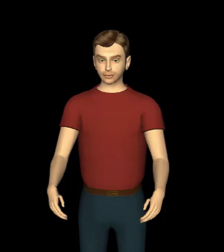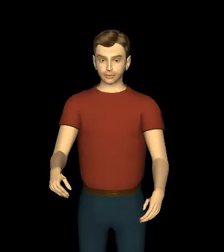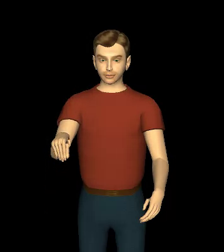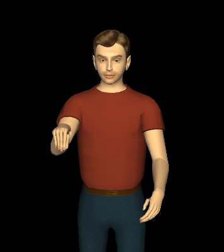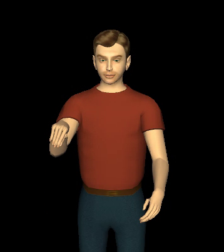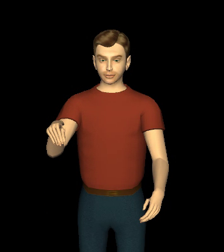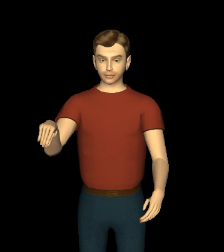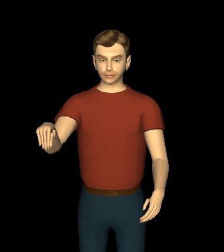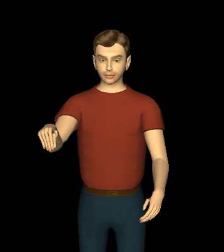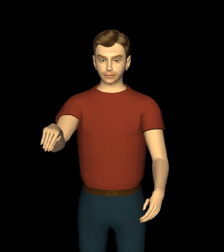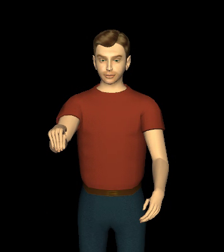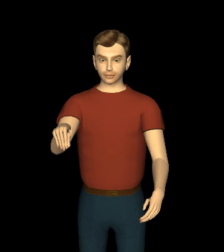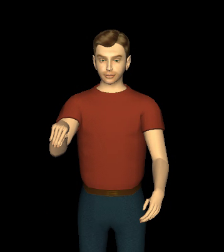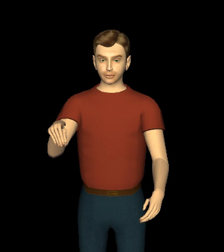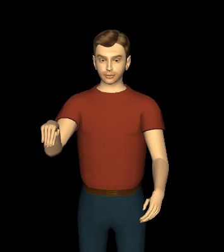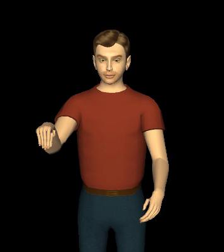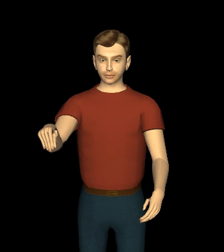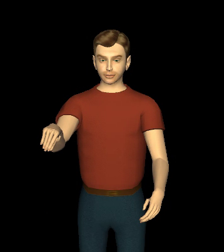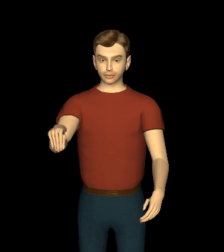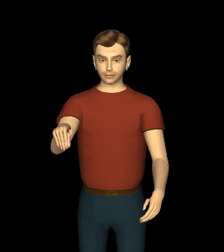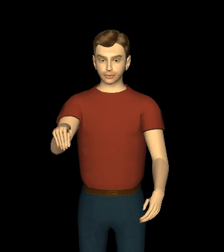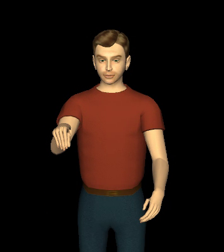طحين